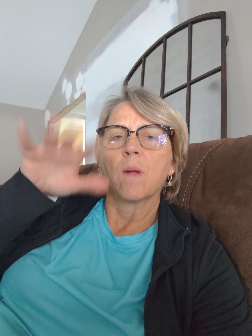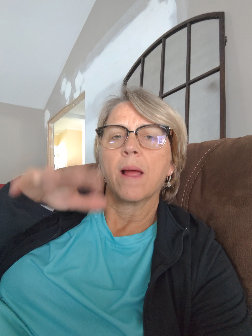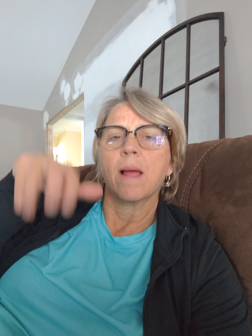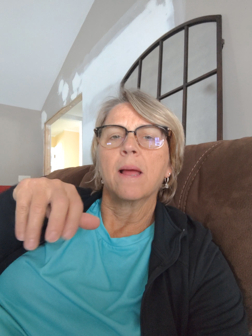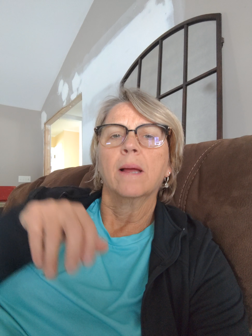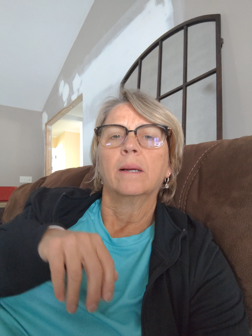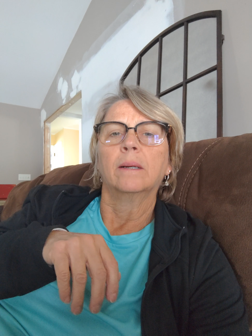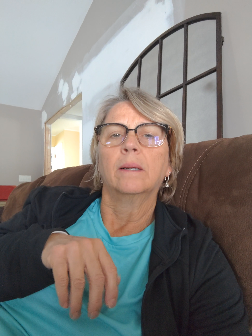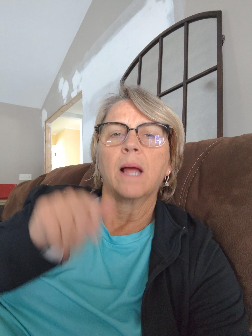rain